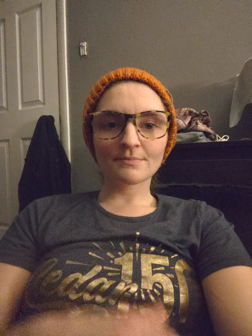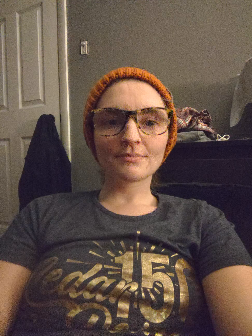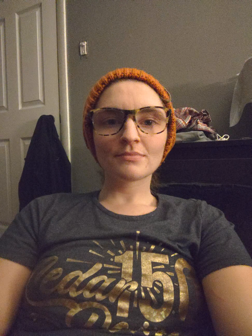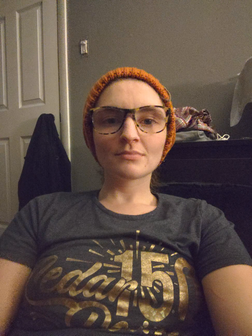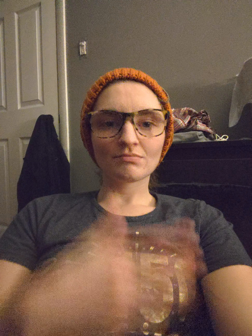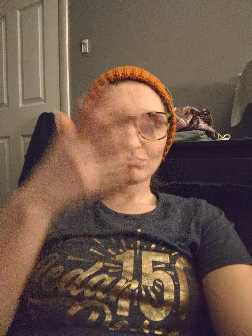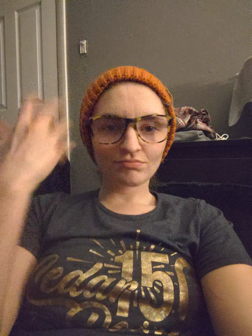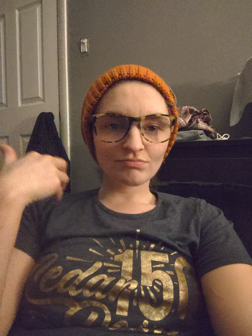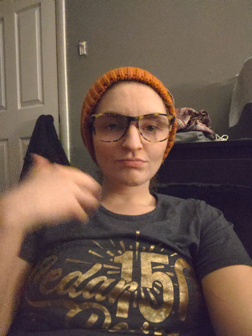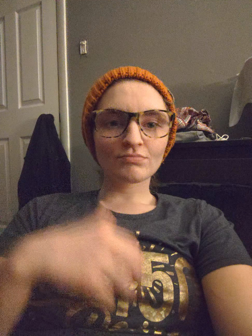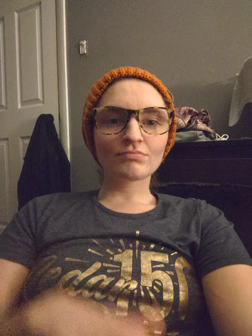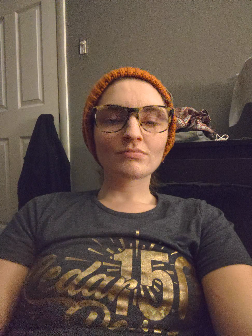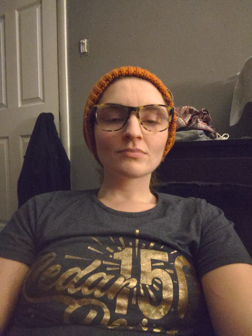lion